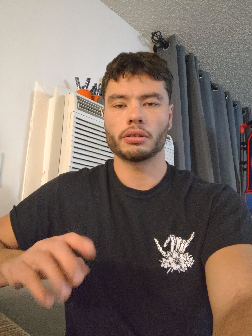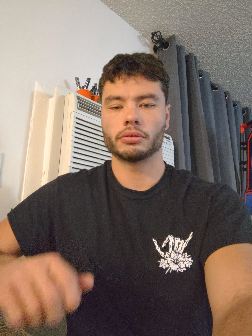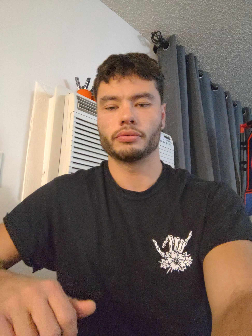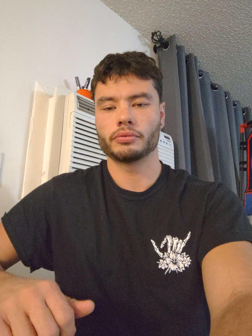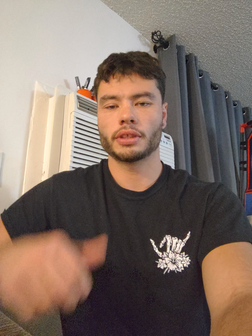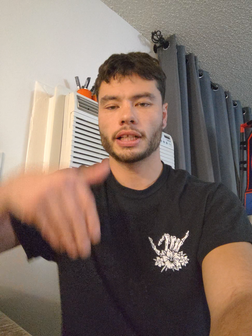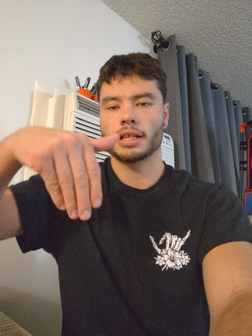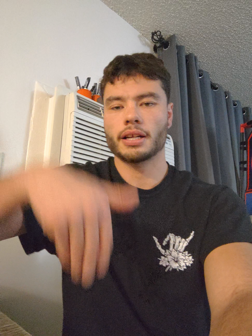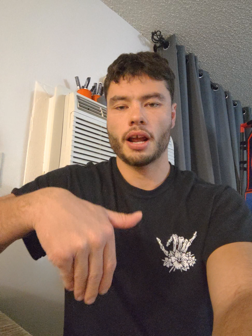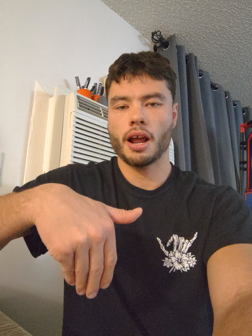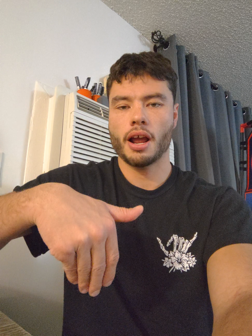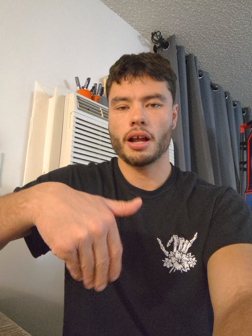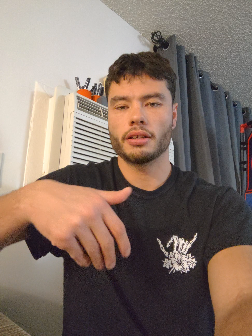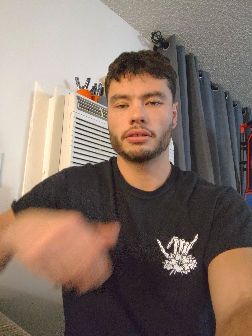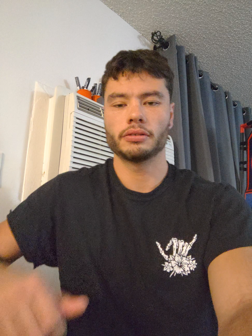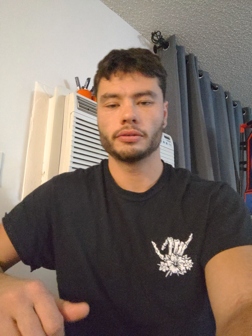night